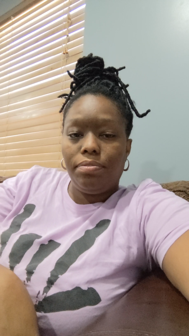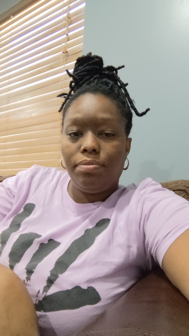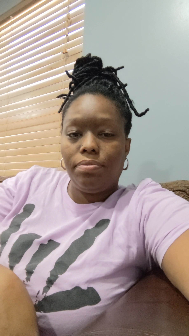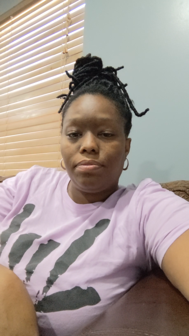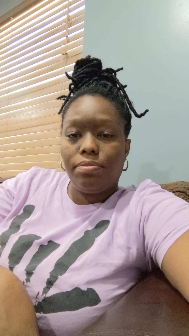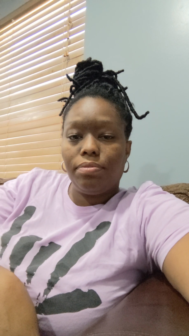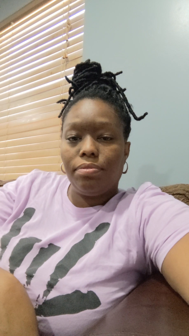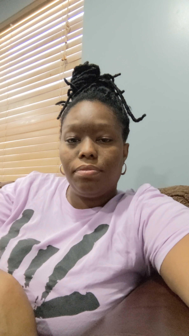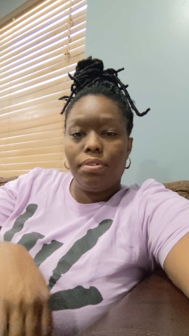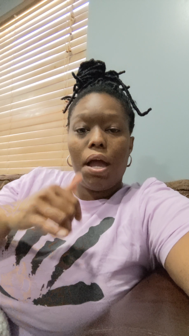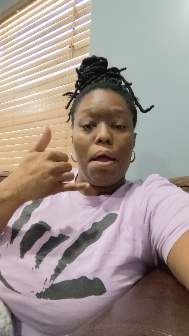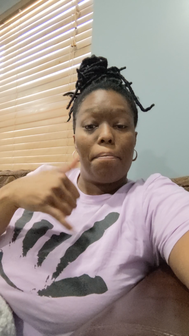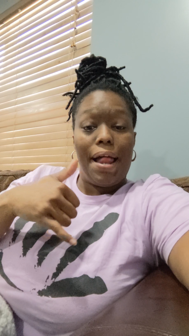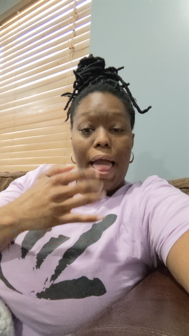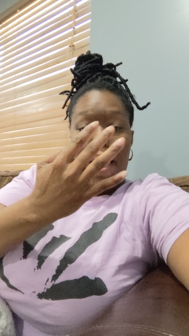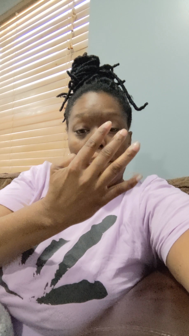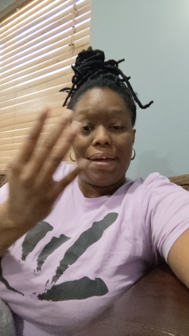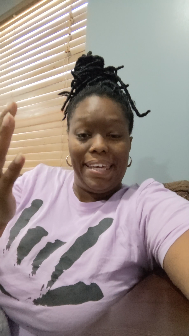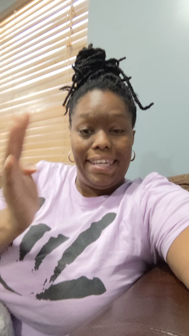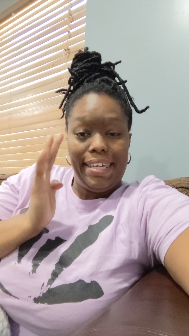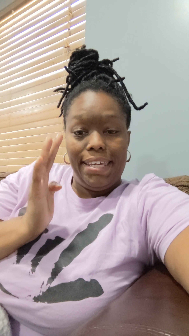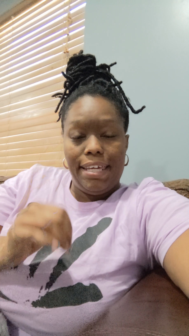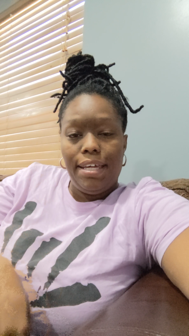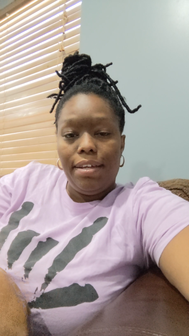playpen